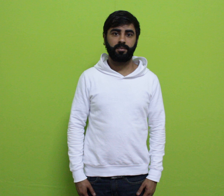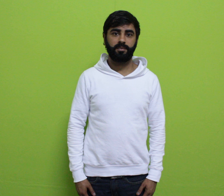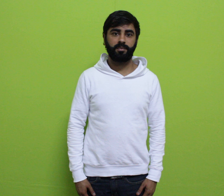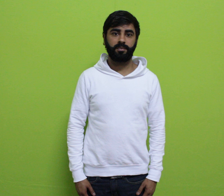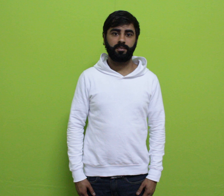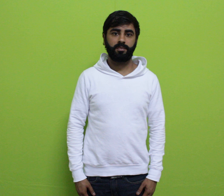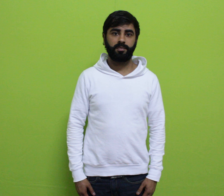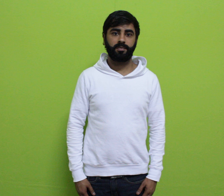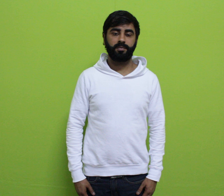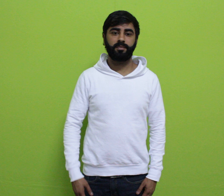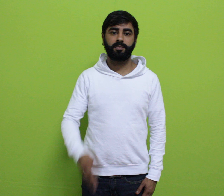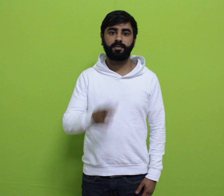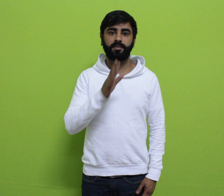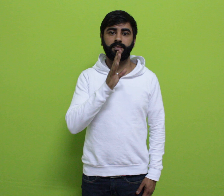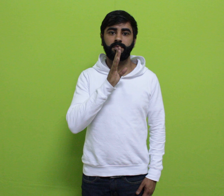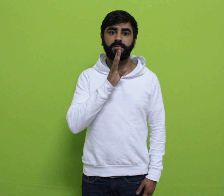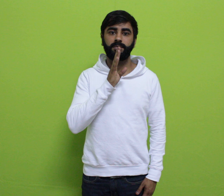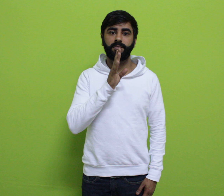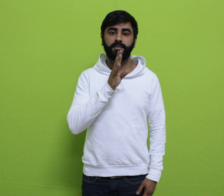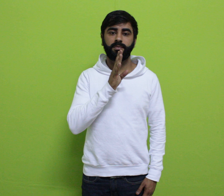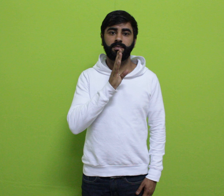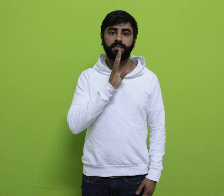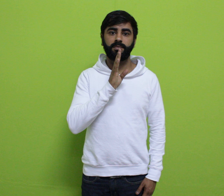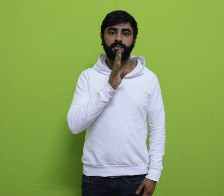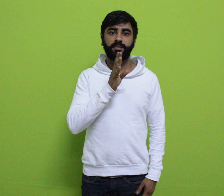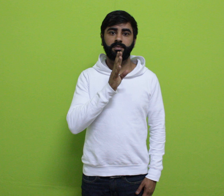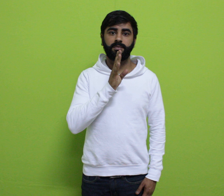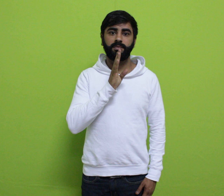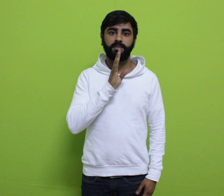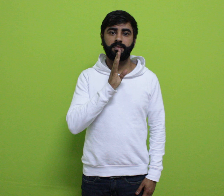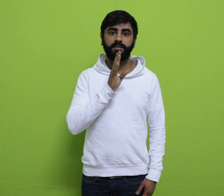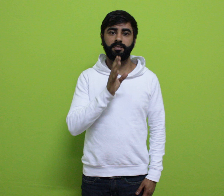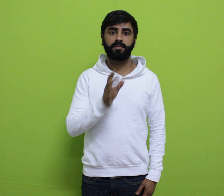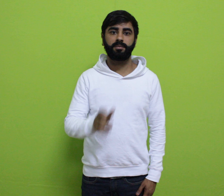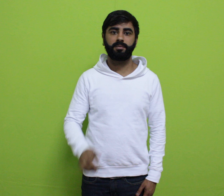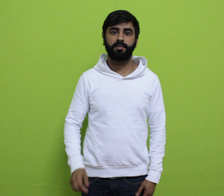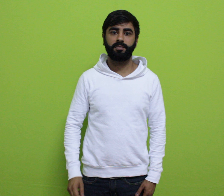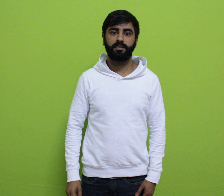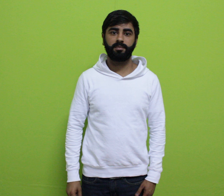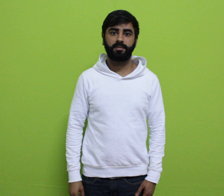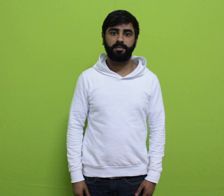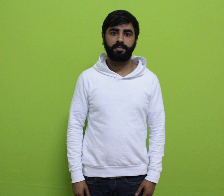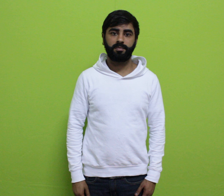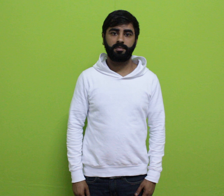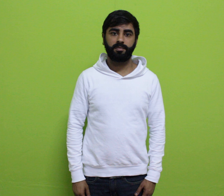conhecer